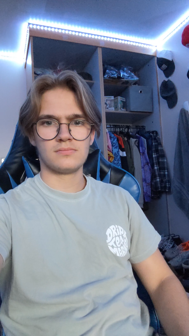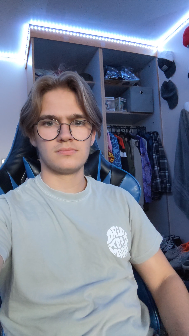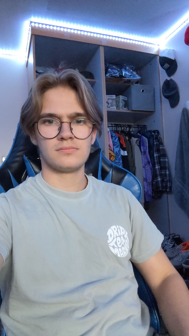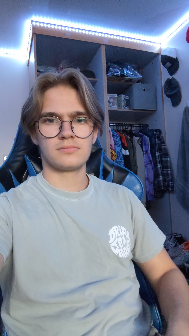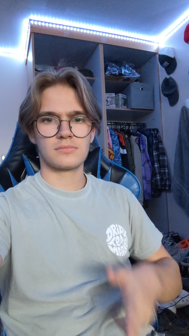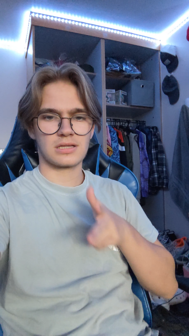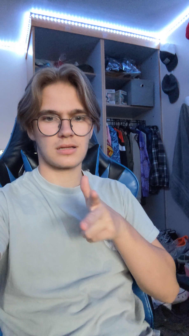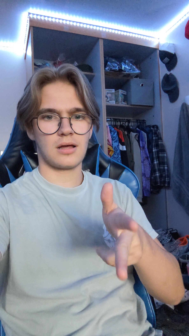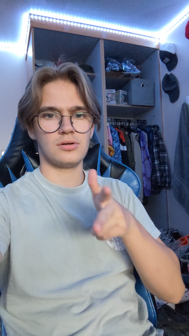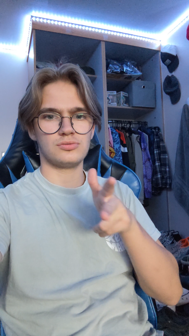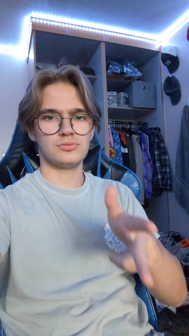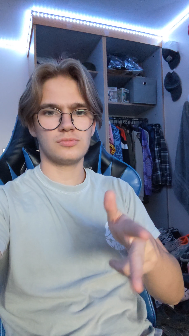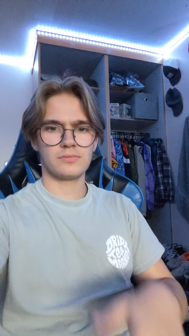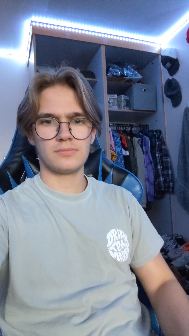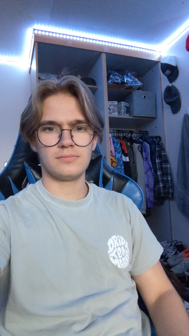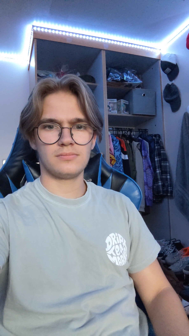garage